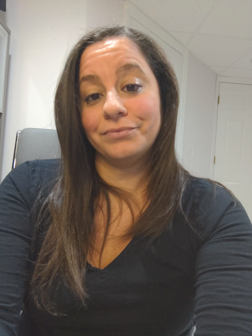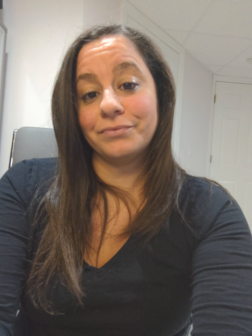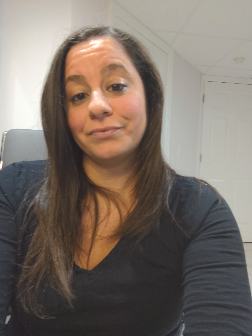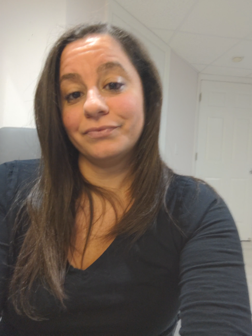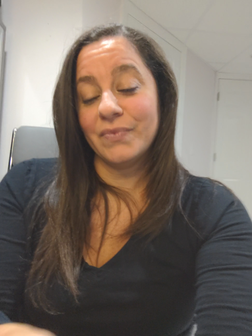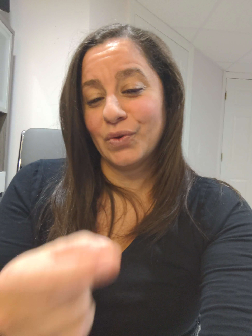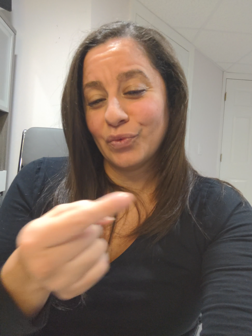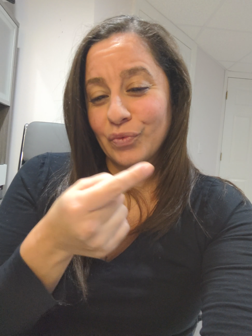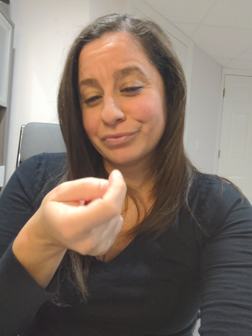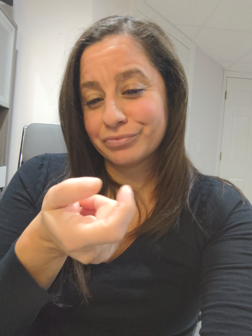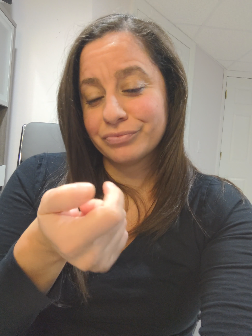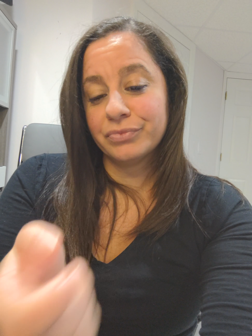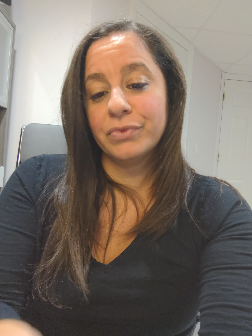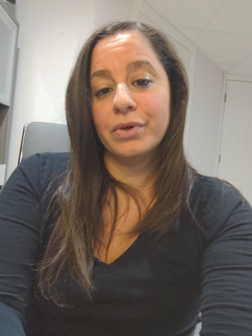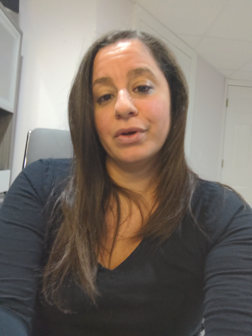owie